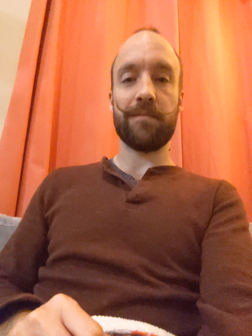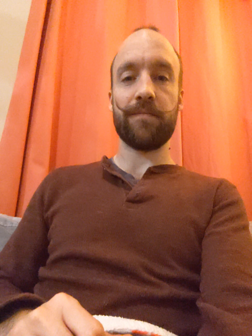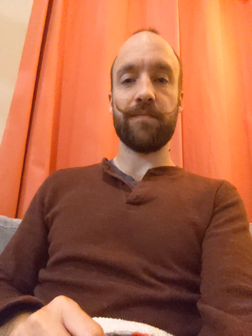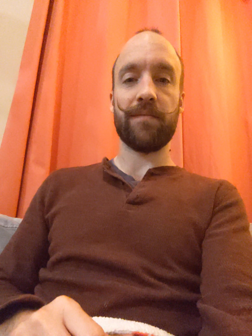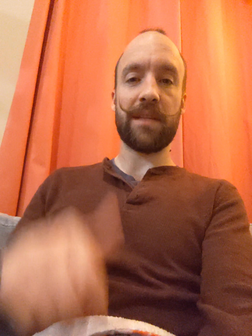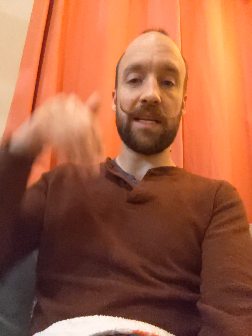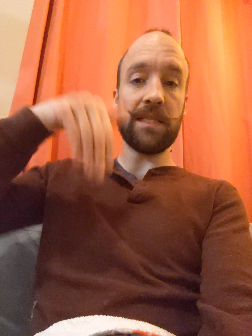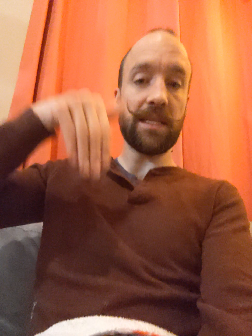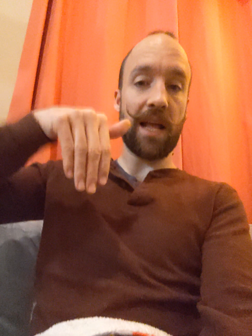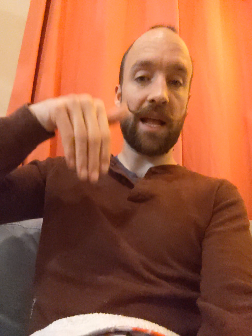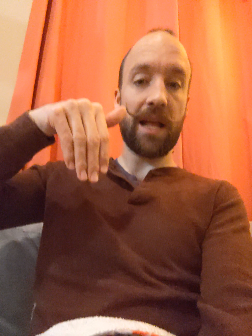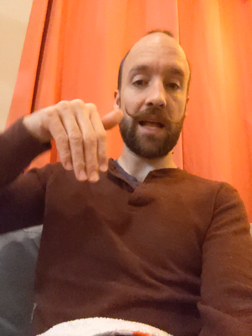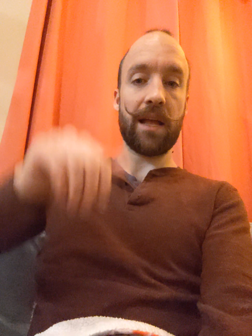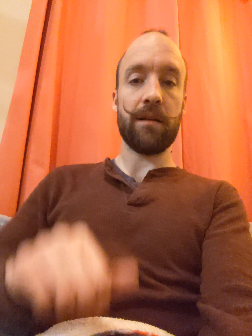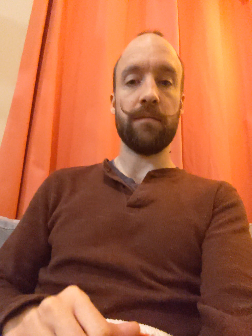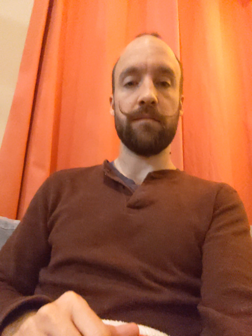night